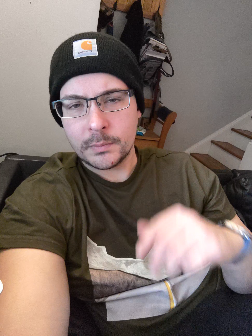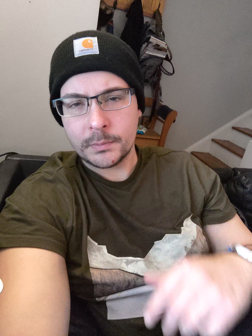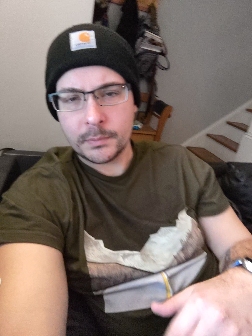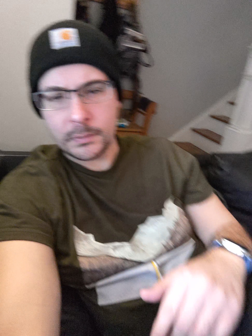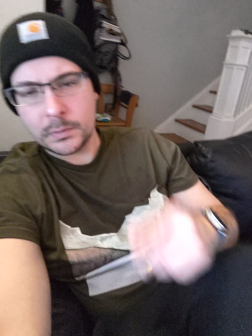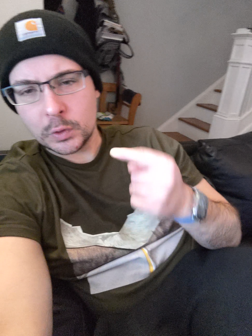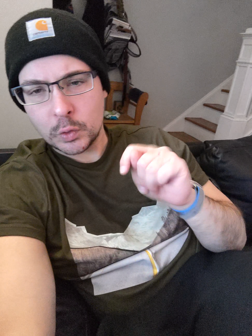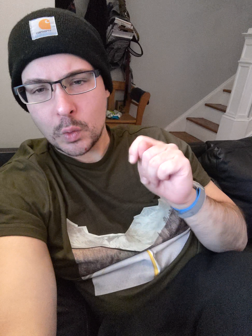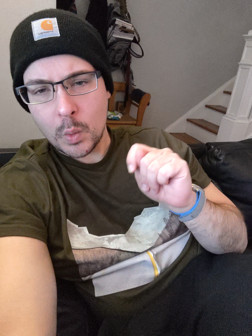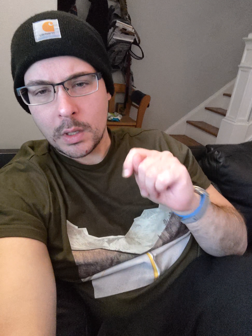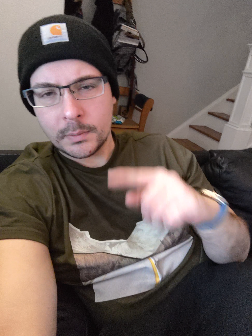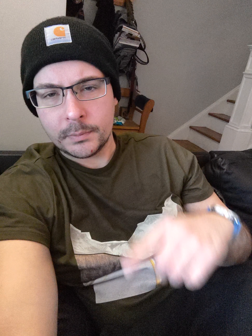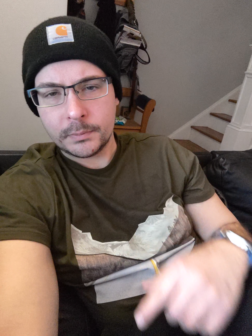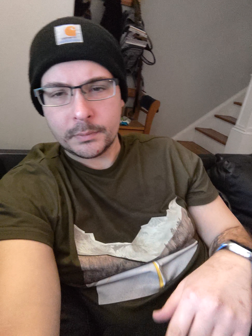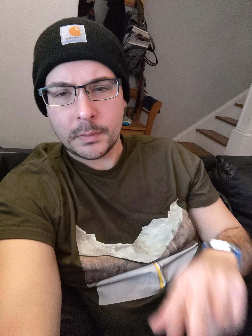toy